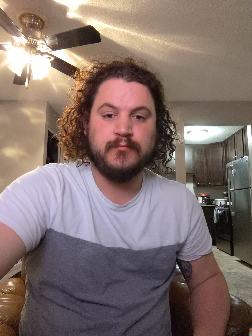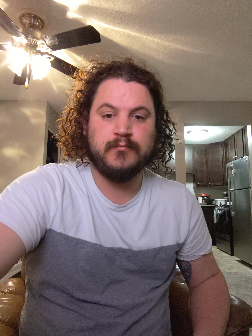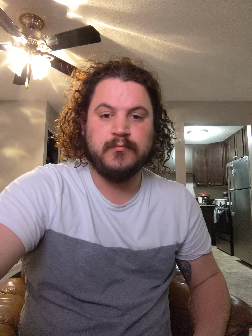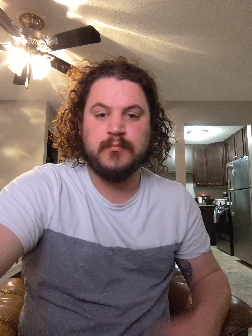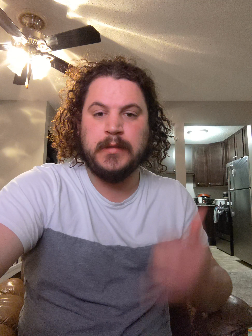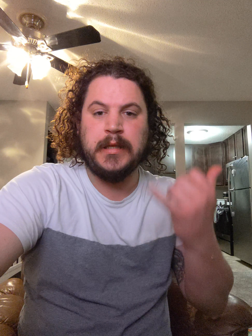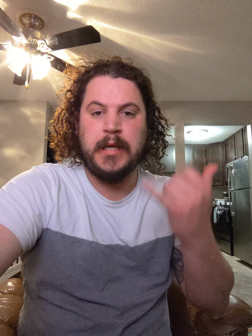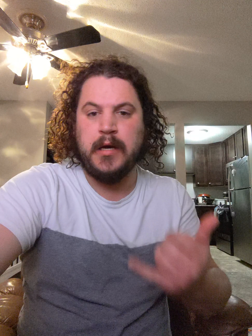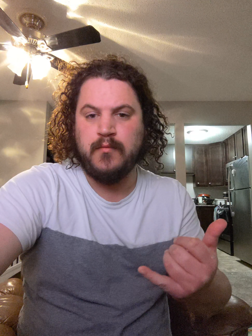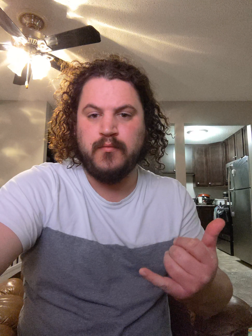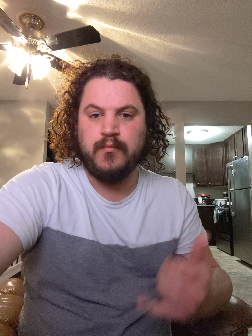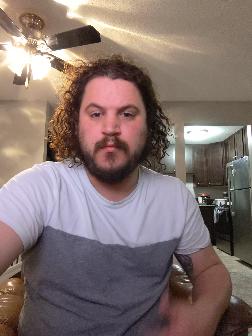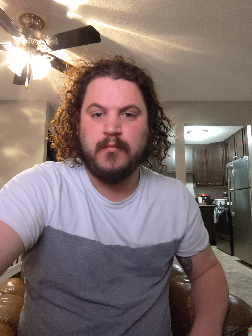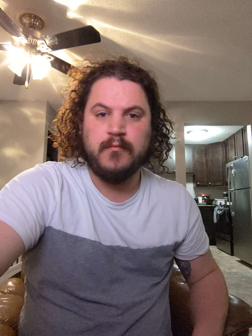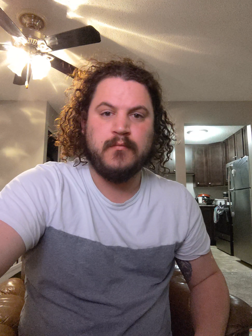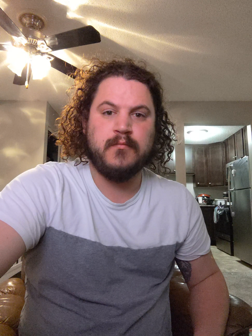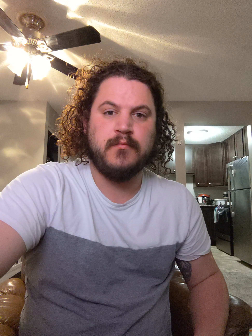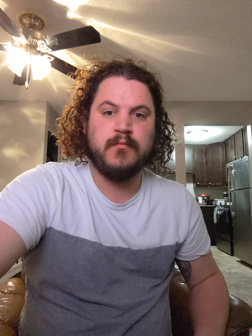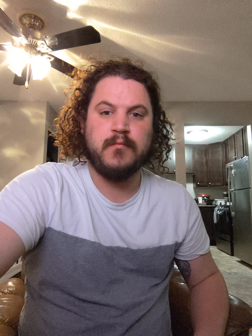now